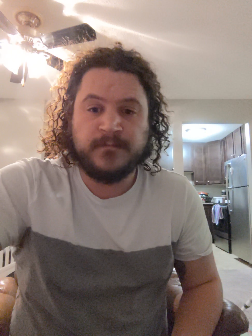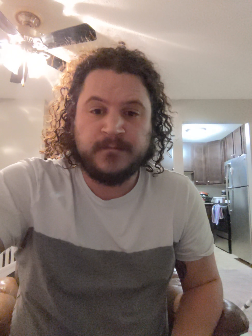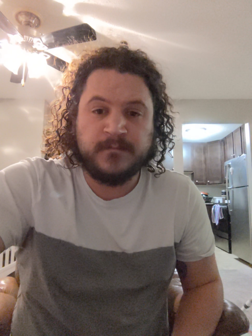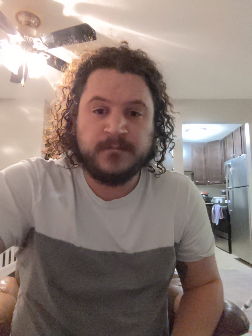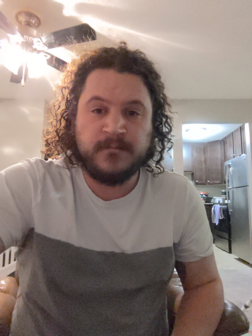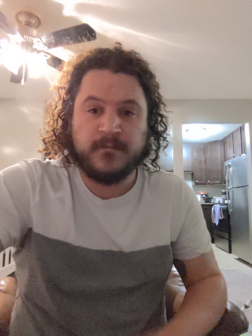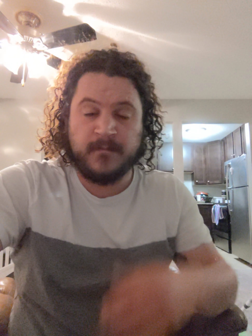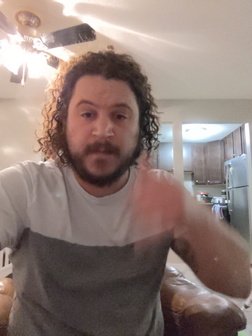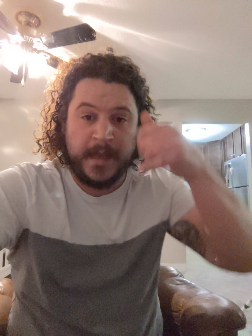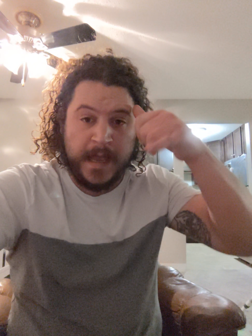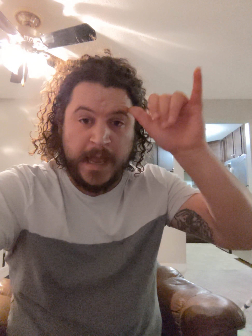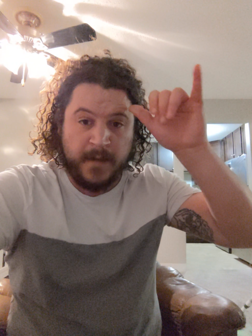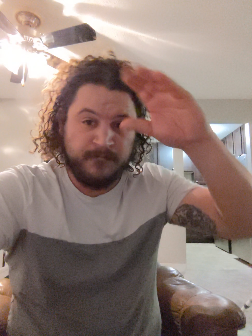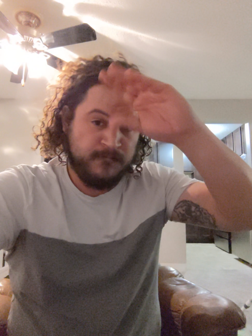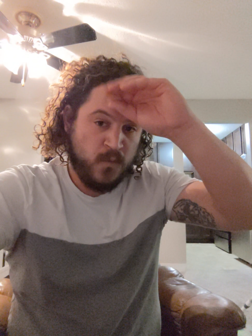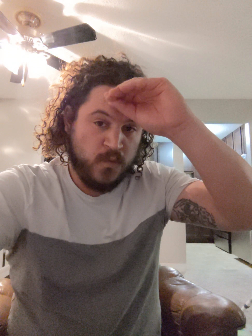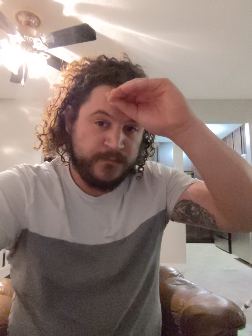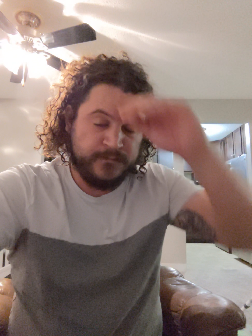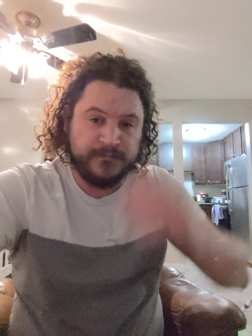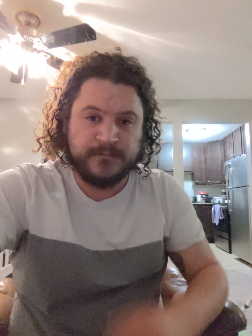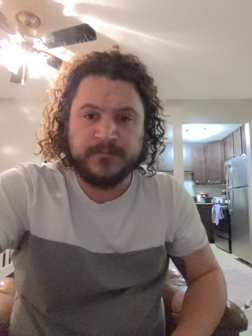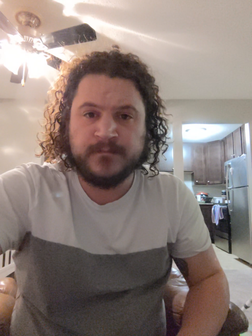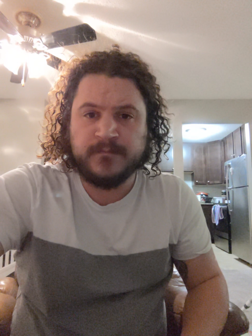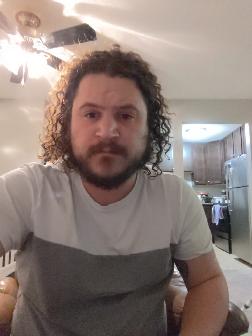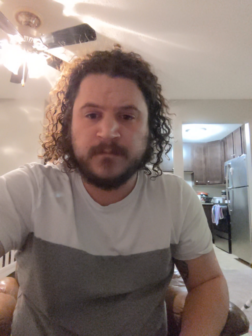cowboy